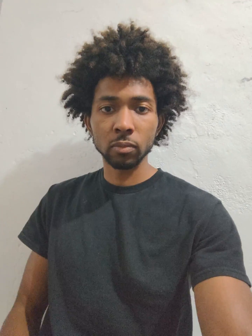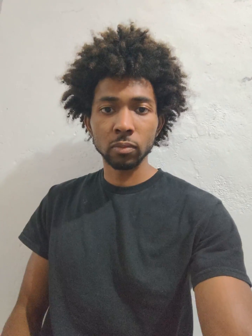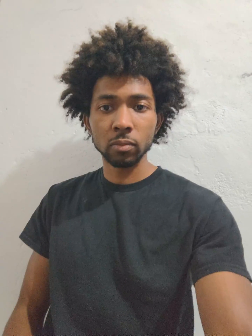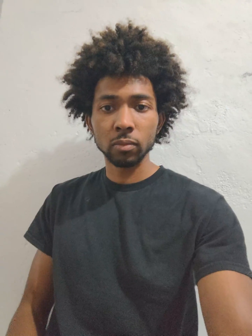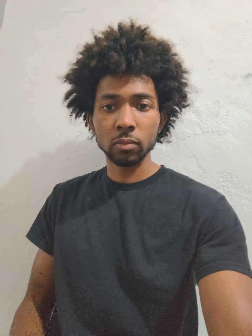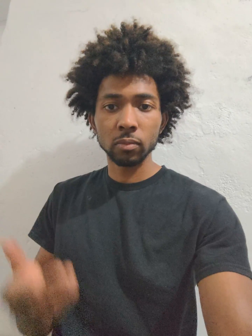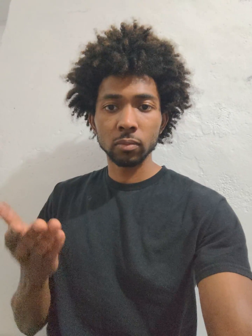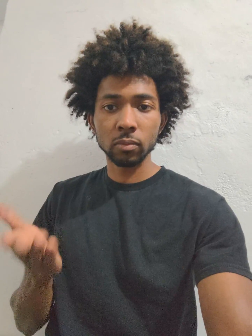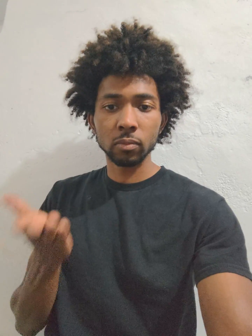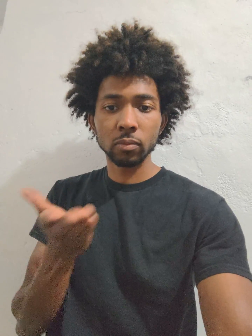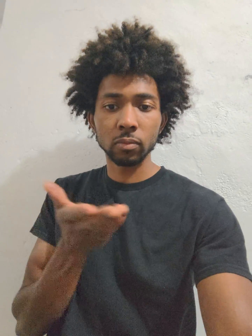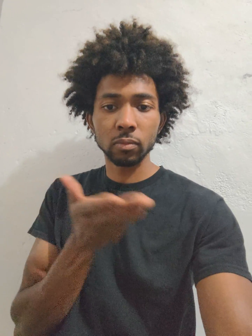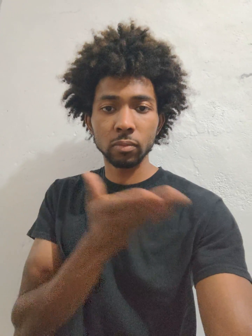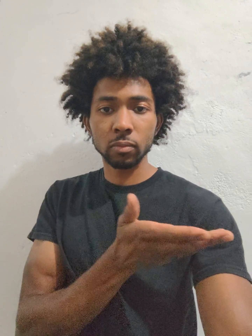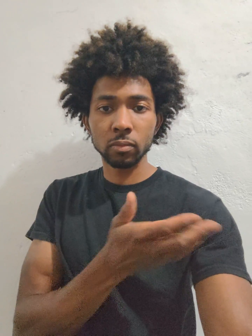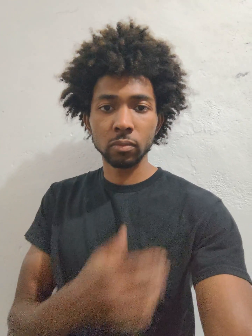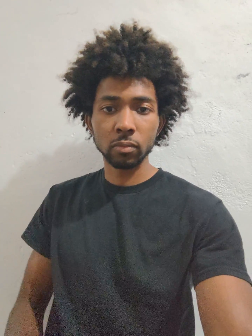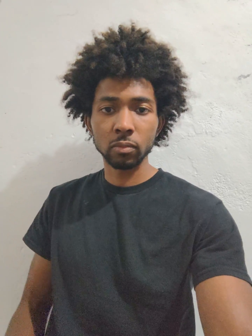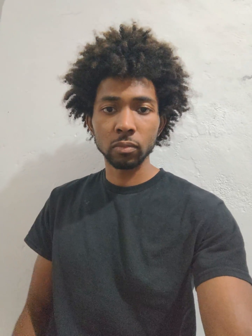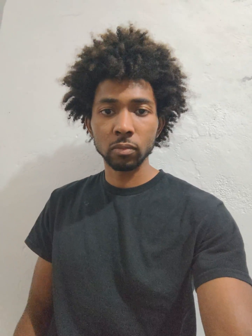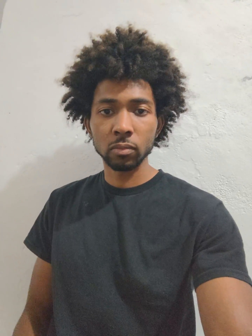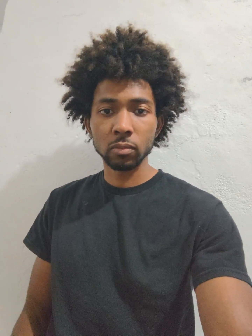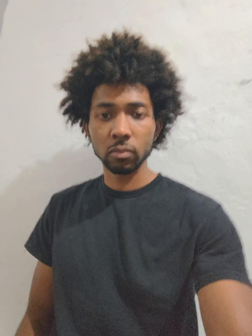carry